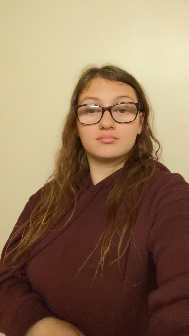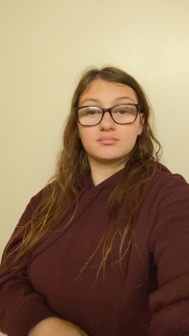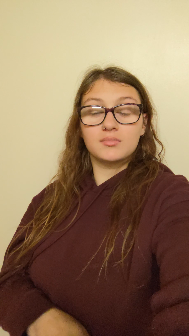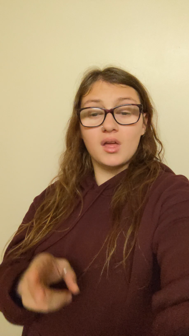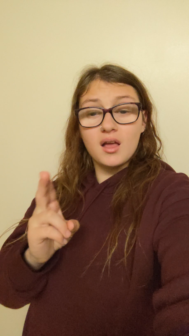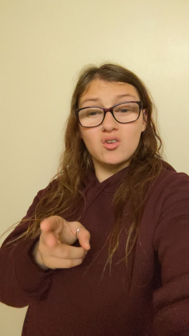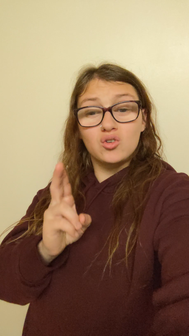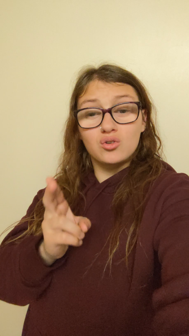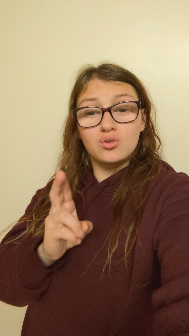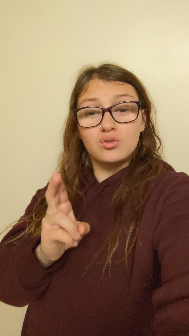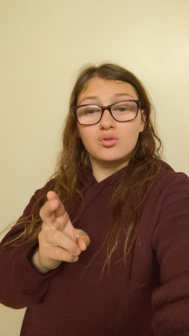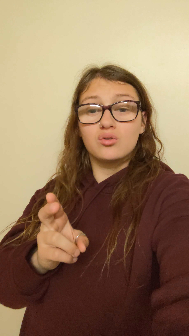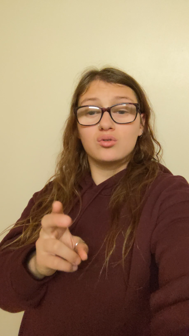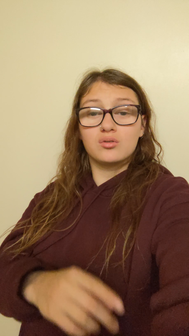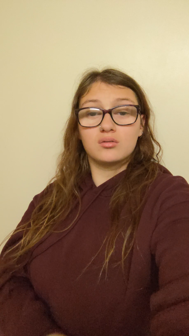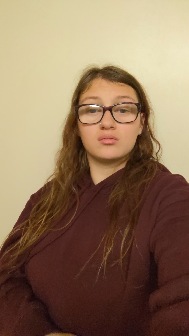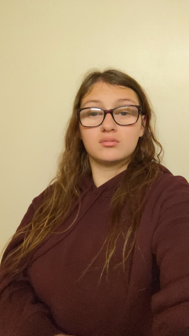hurry